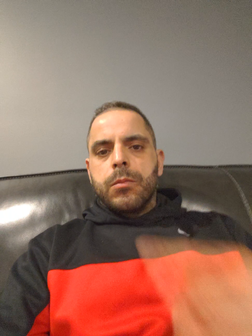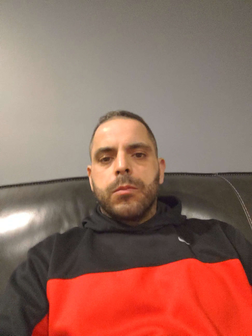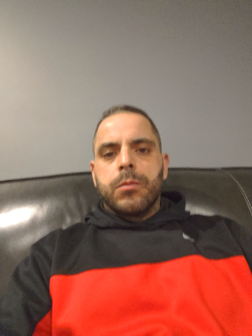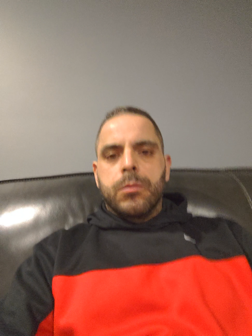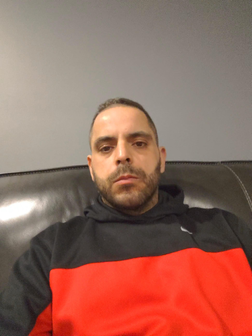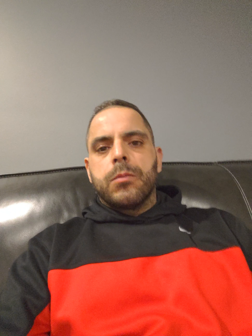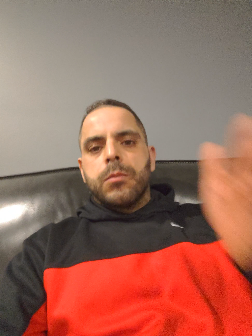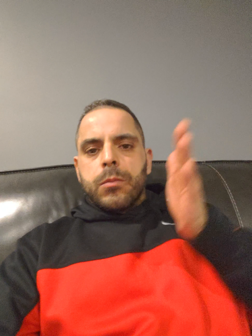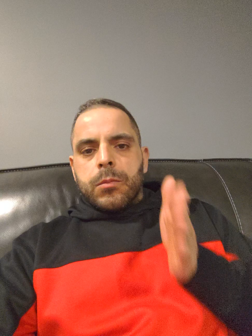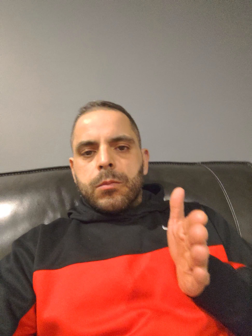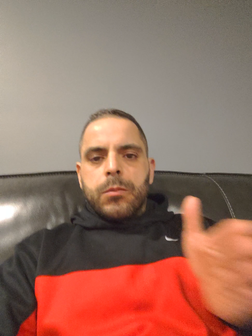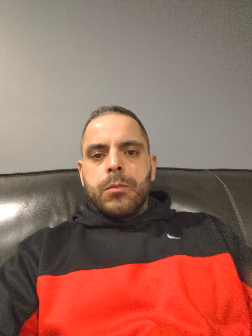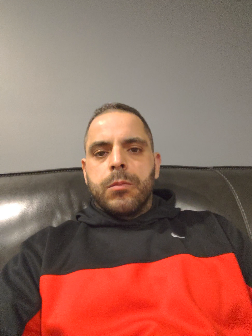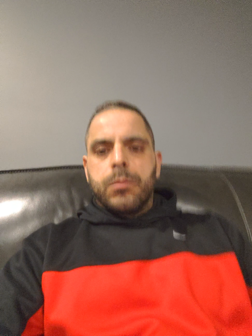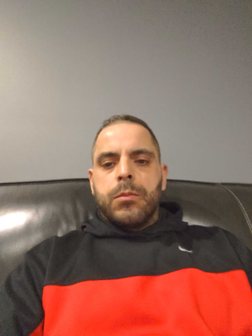beside